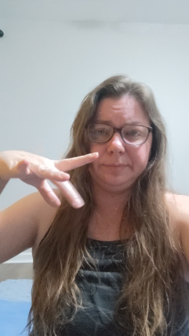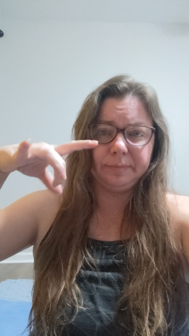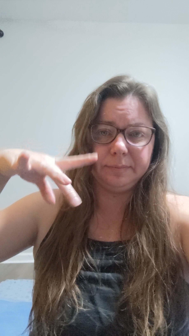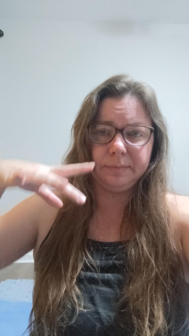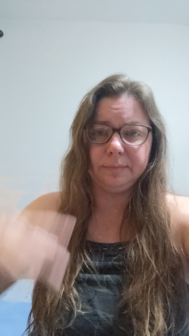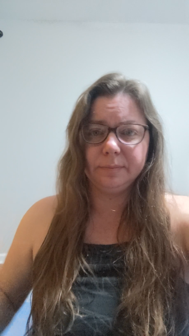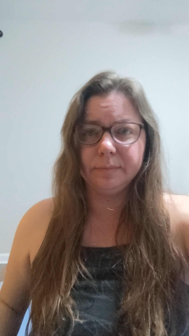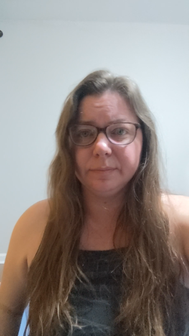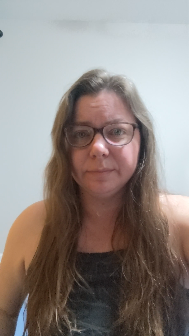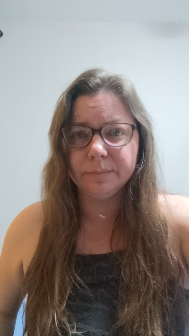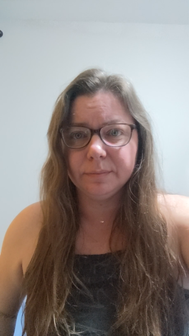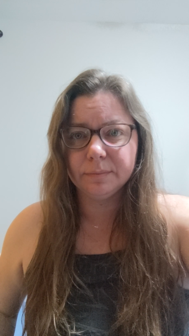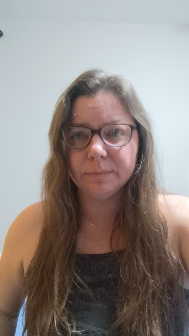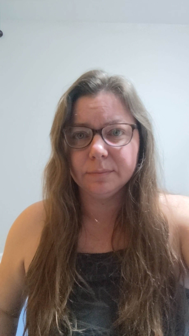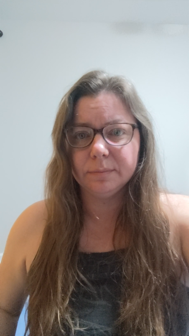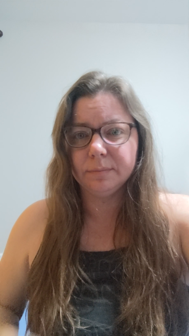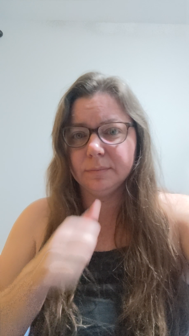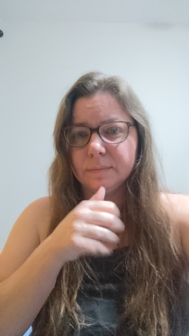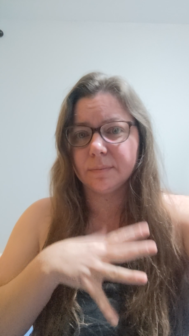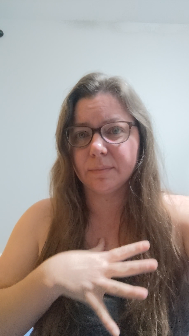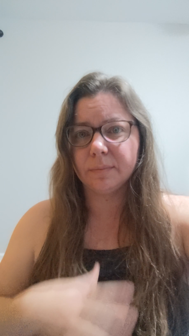lady